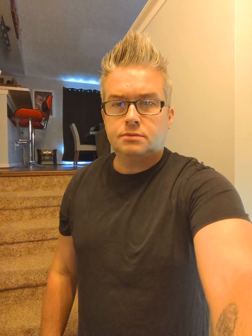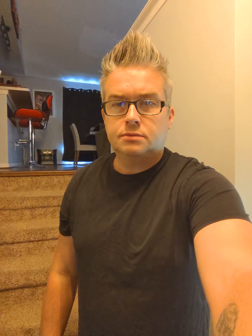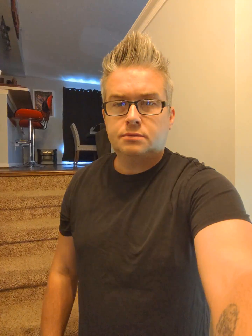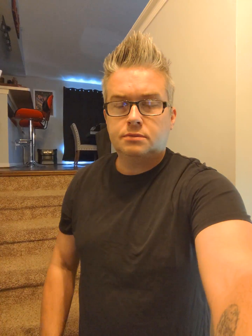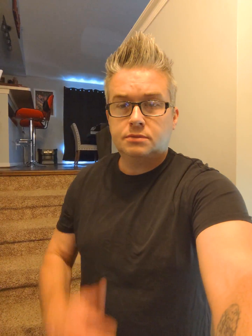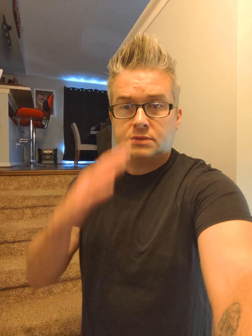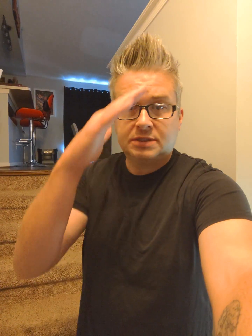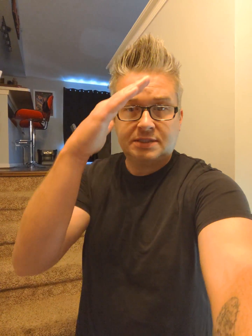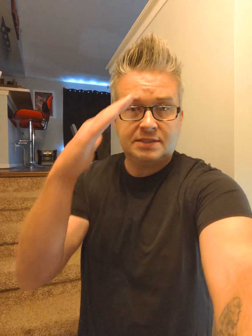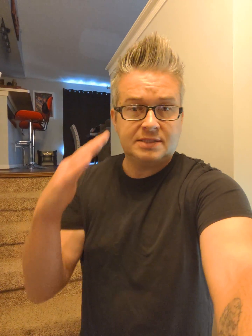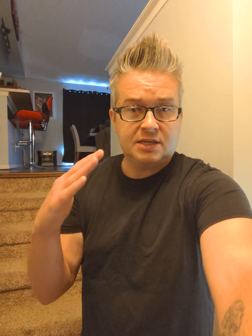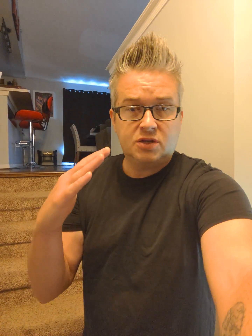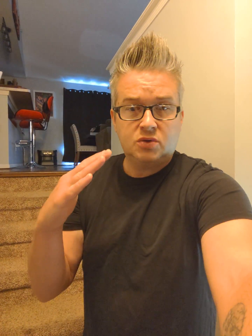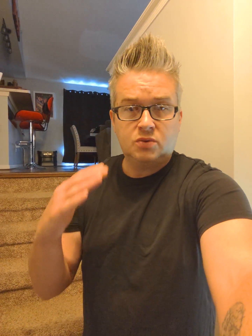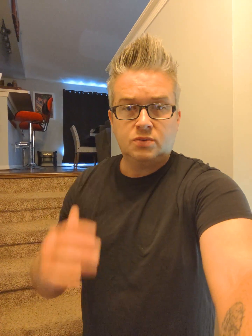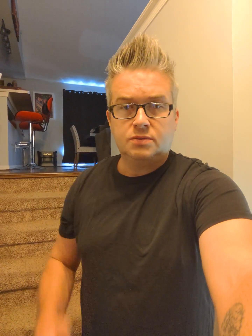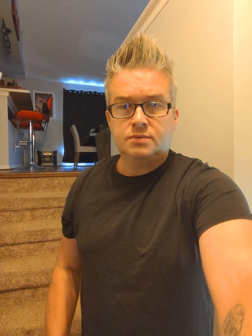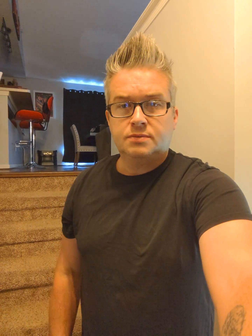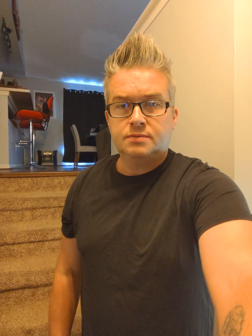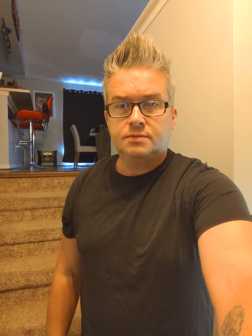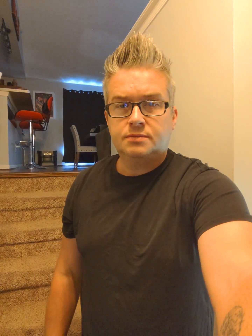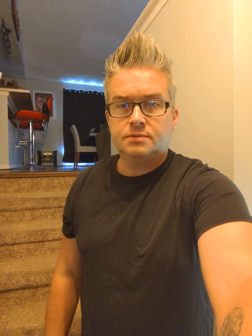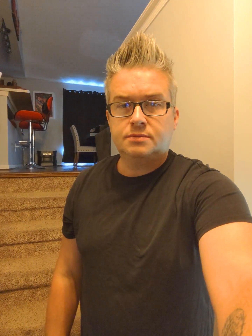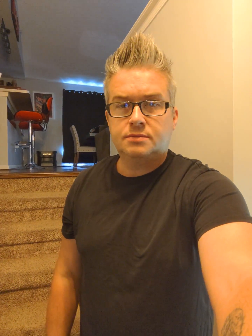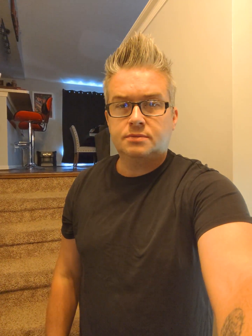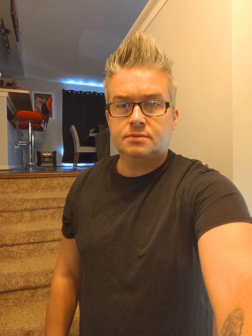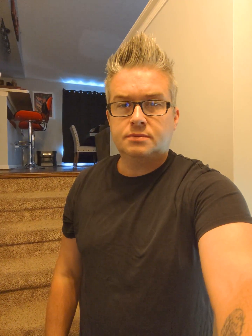roof